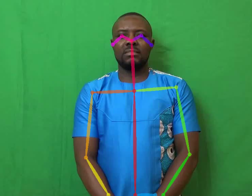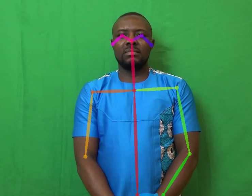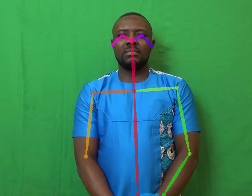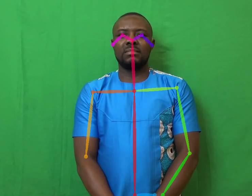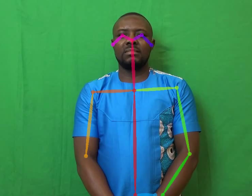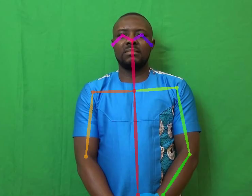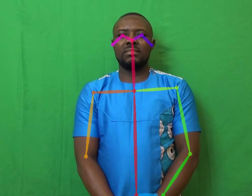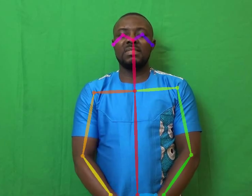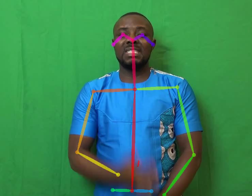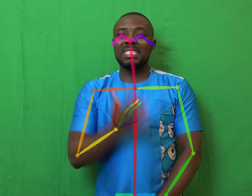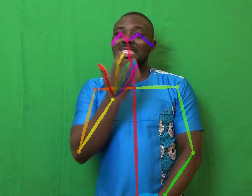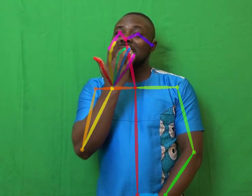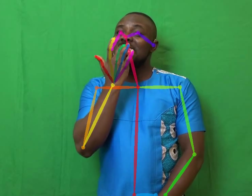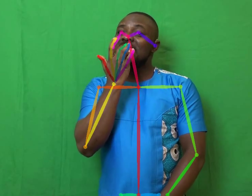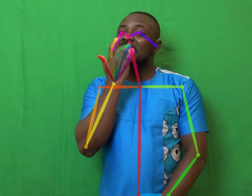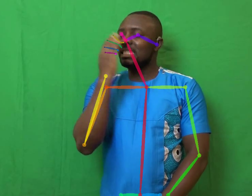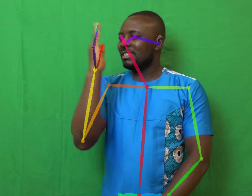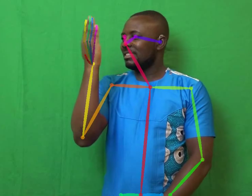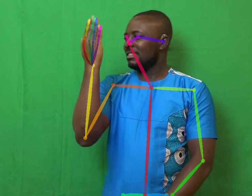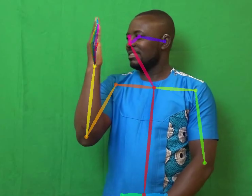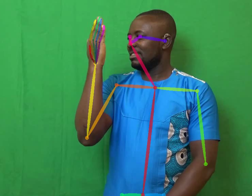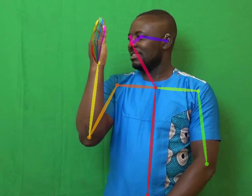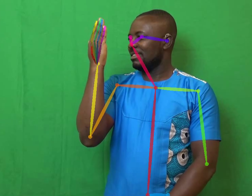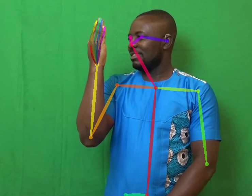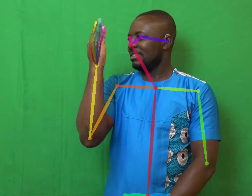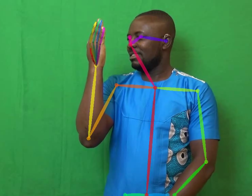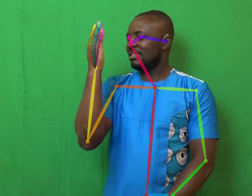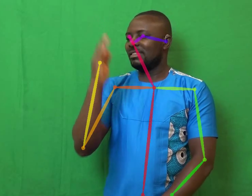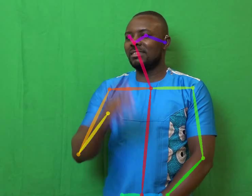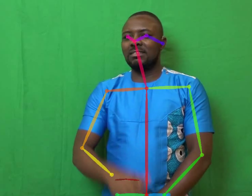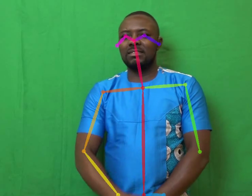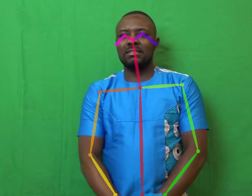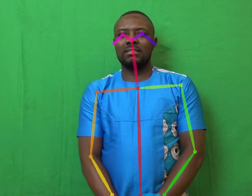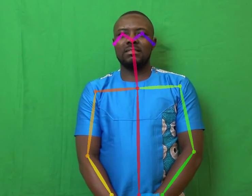mirror